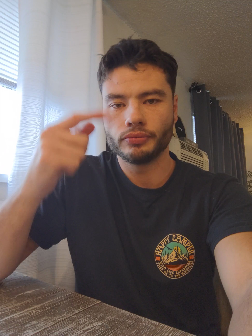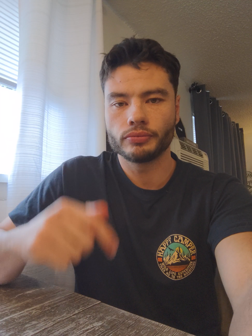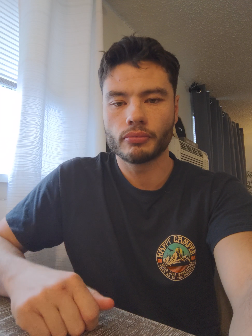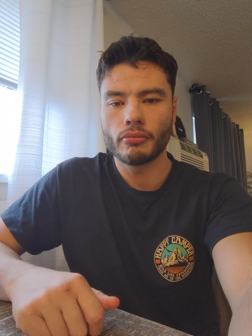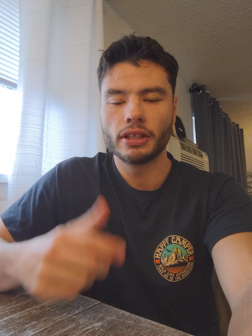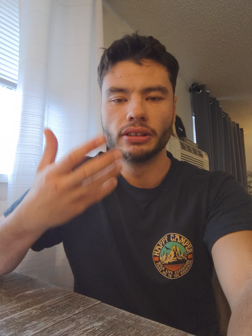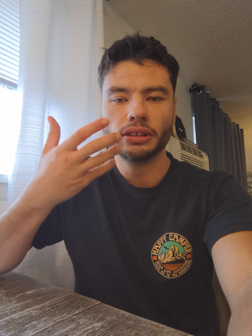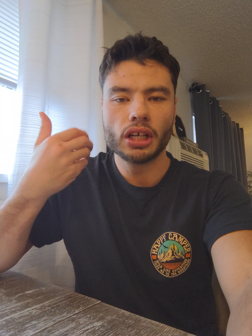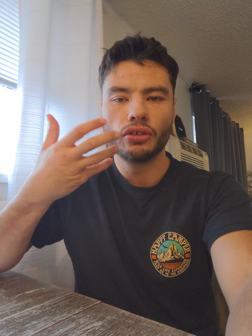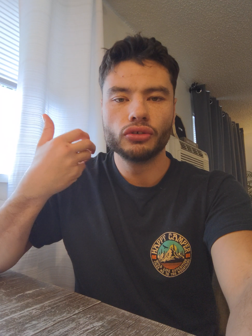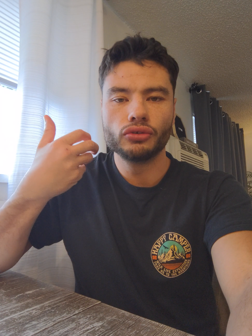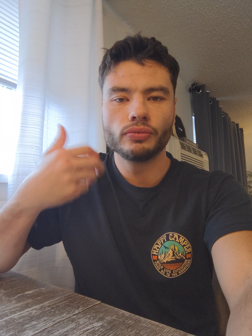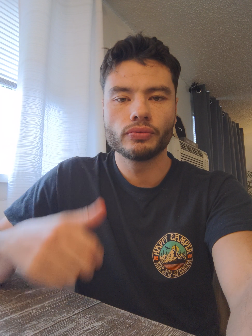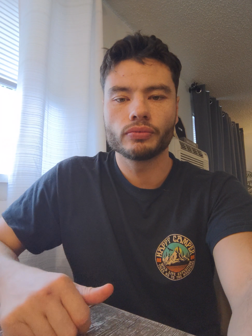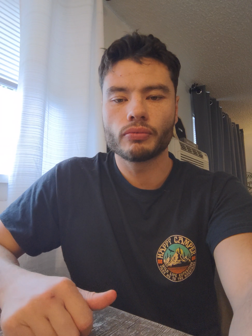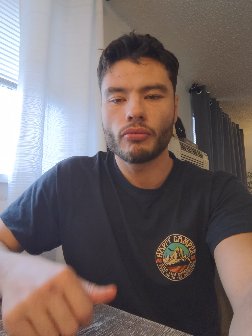tiger